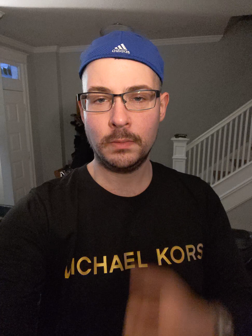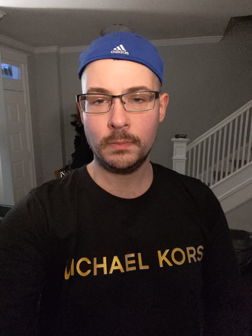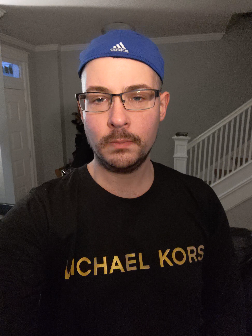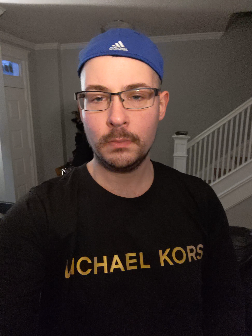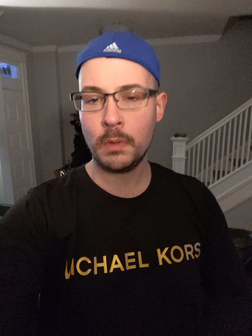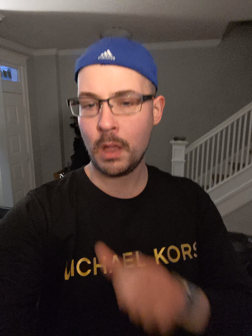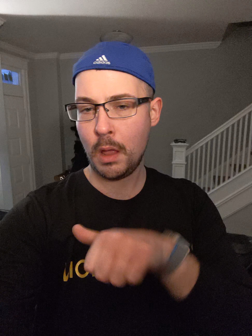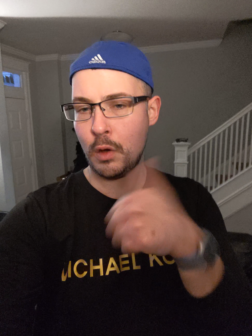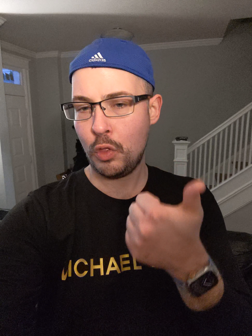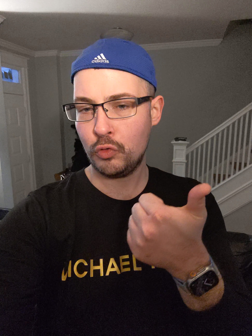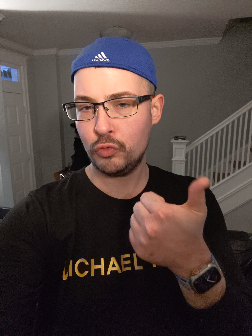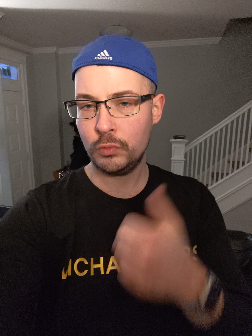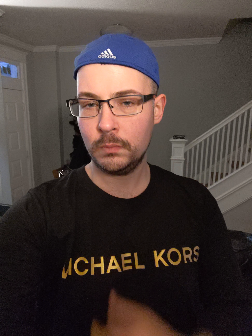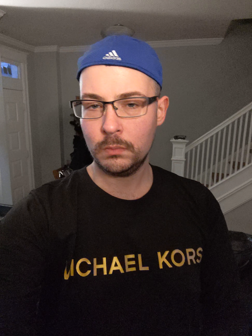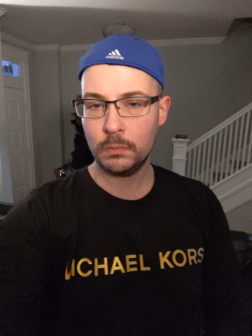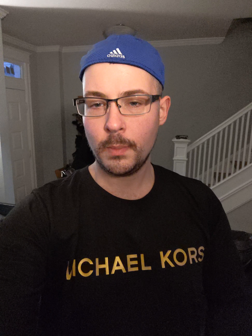another